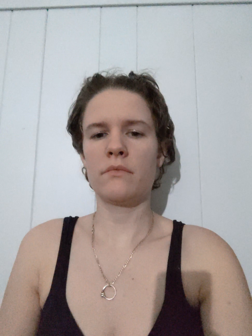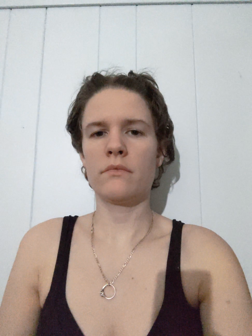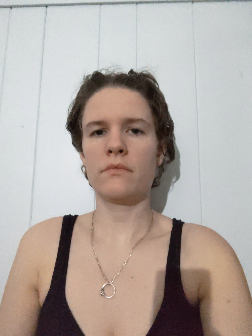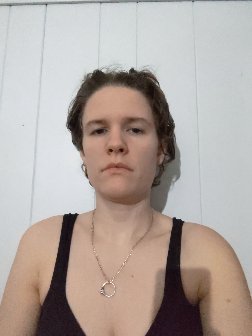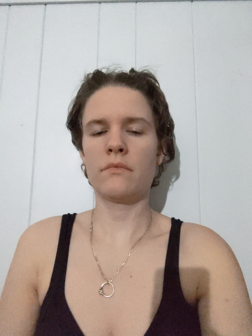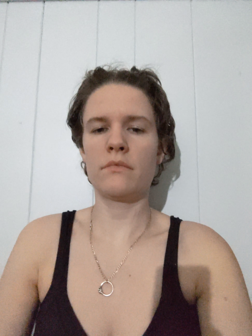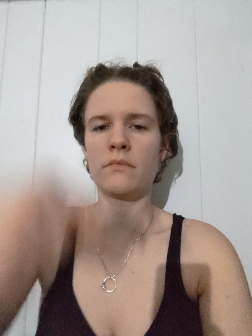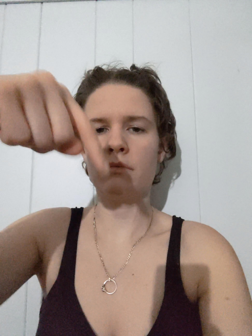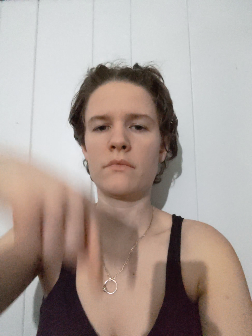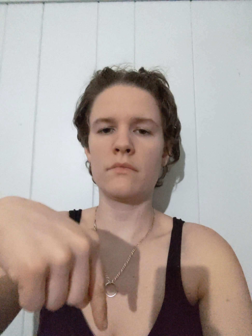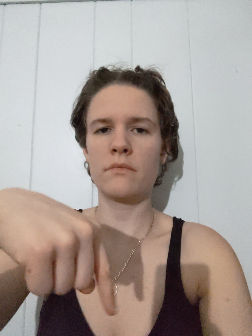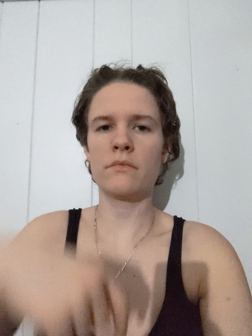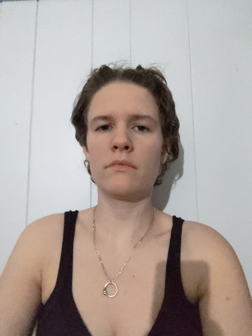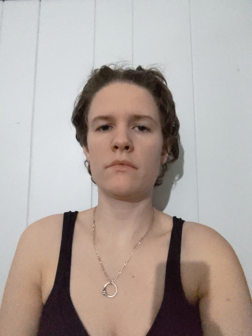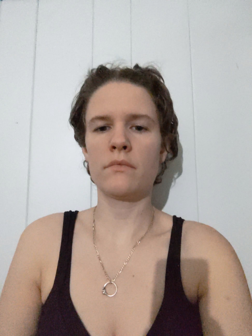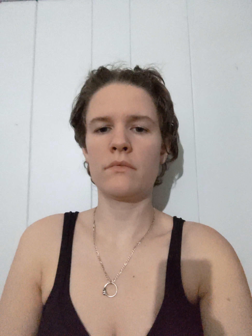down